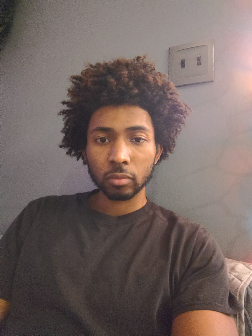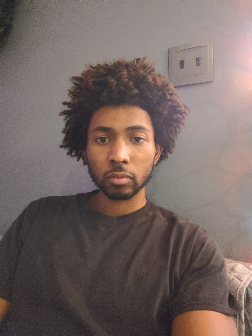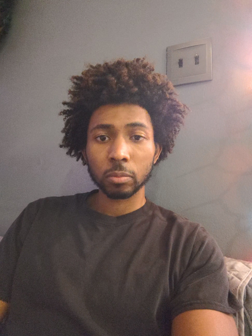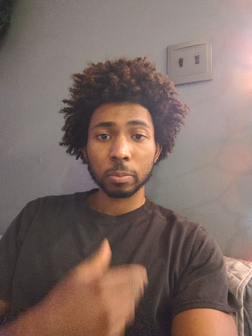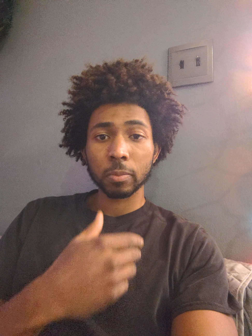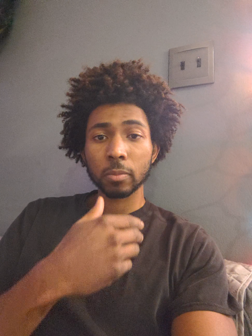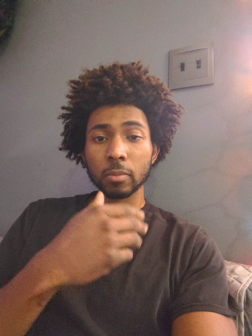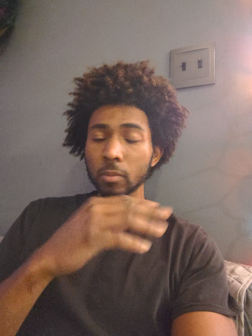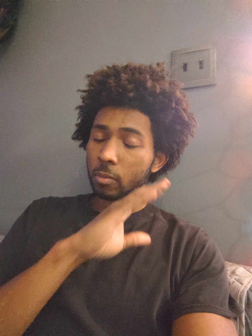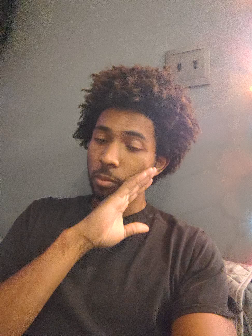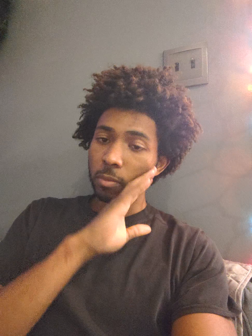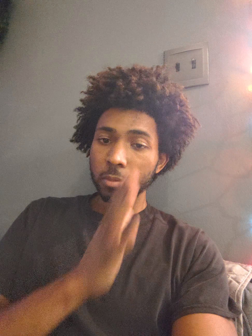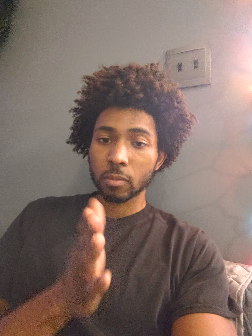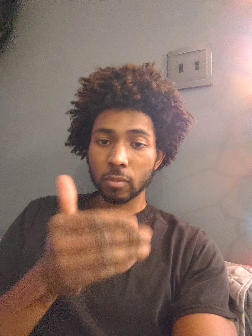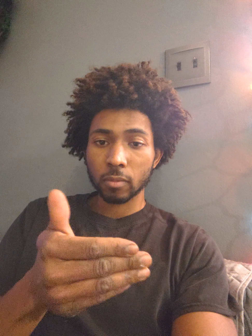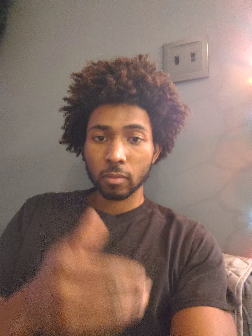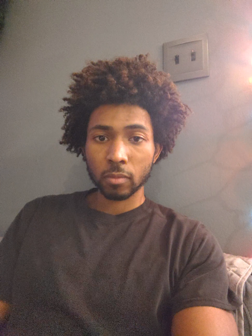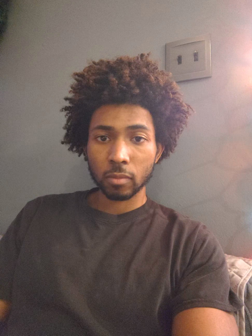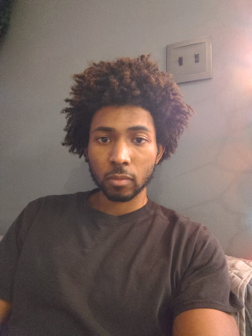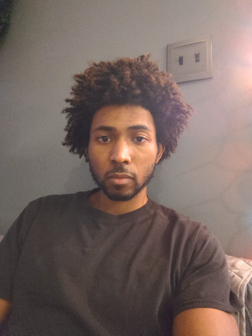bedroom